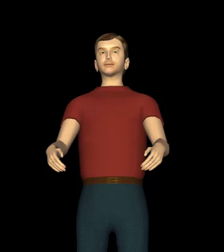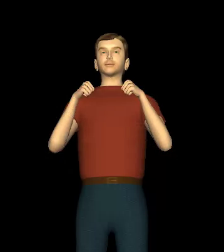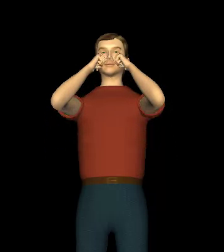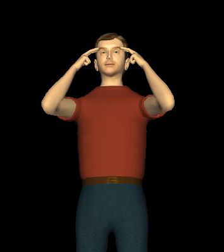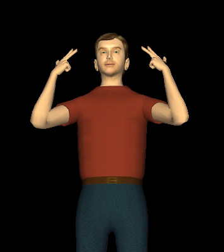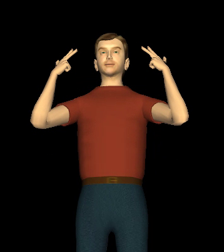قط